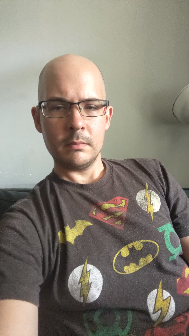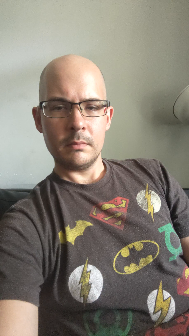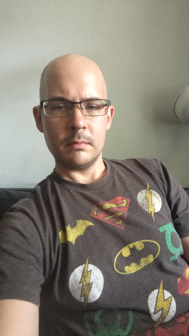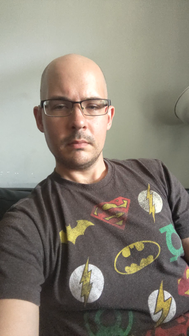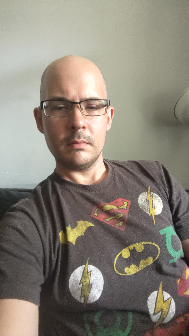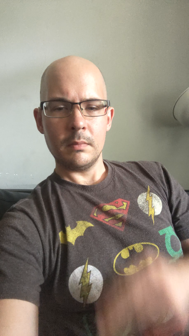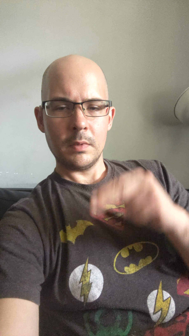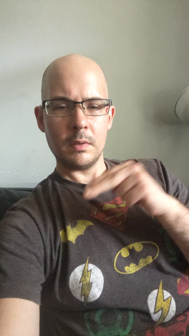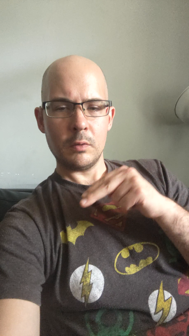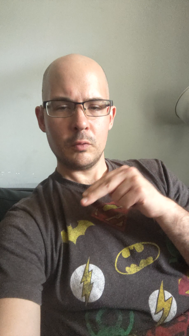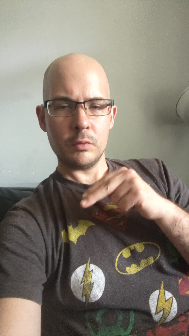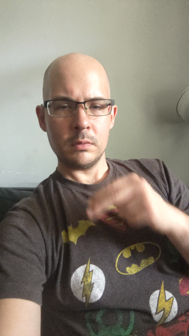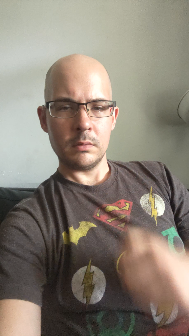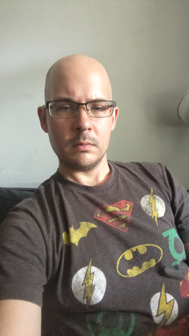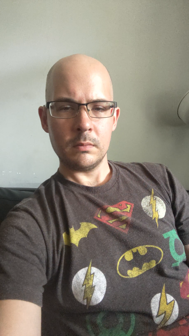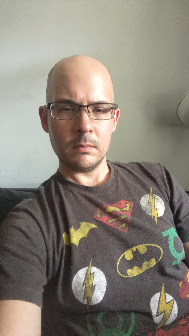nurse